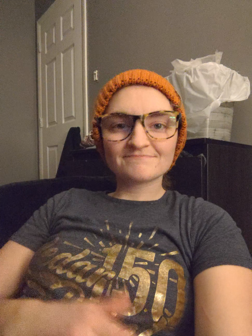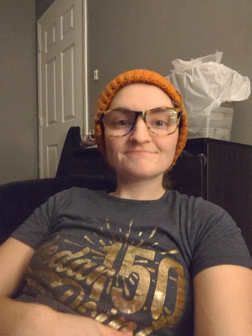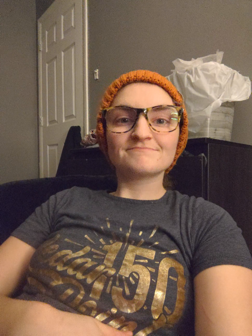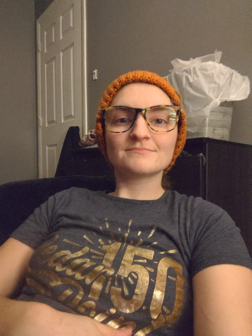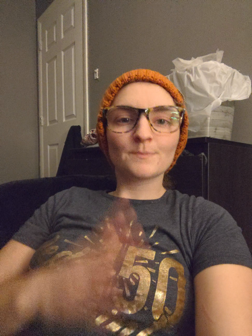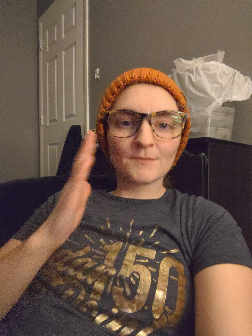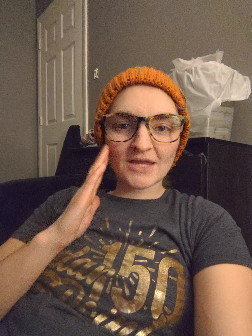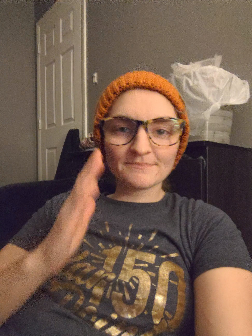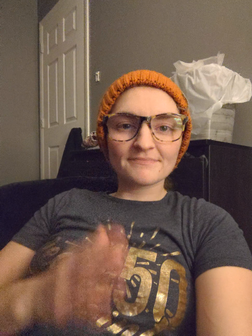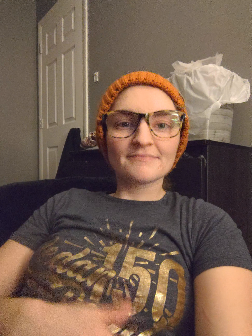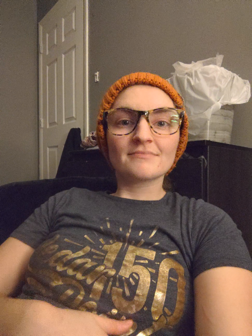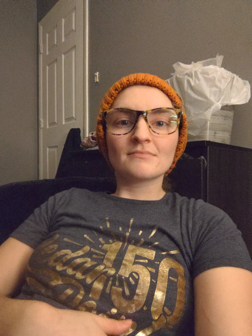bed